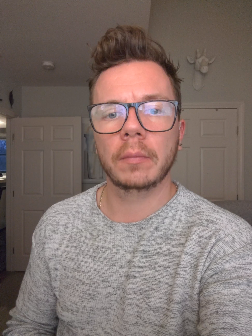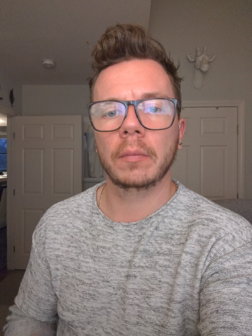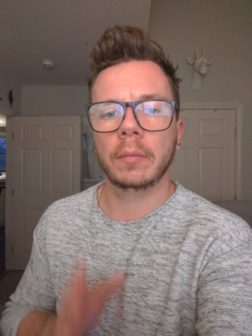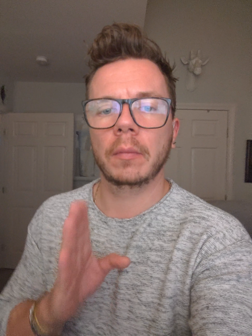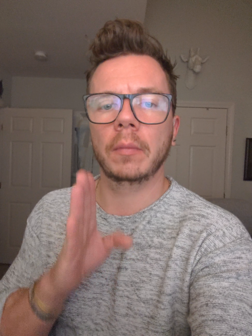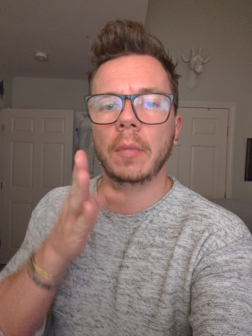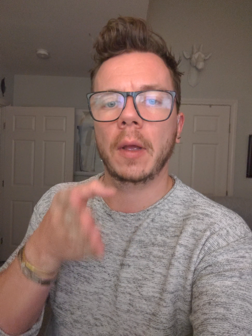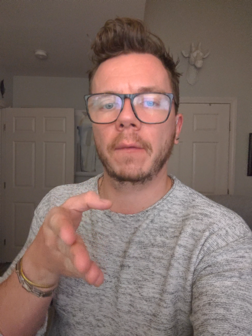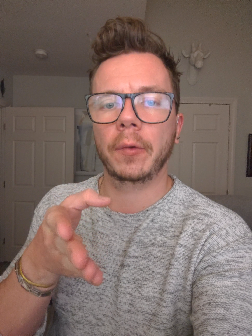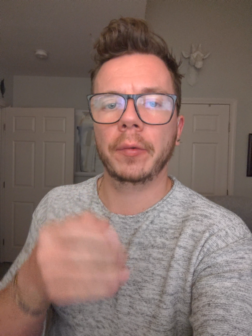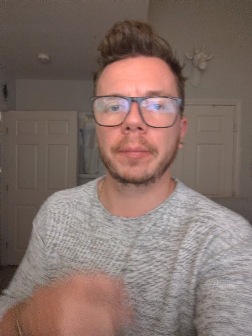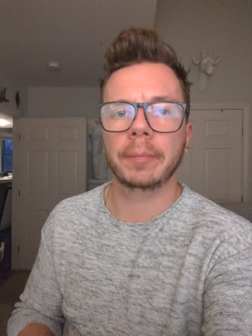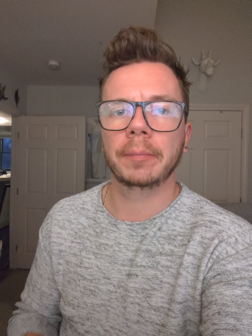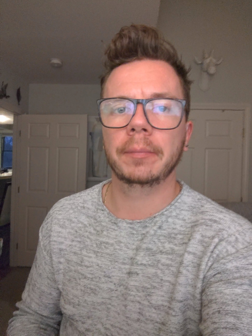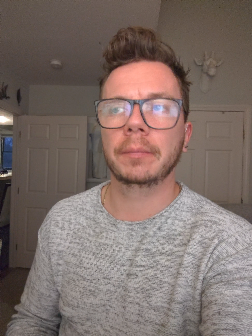after